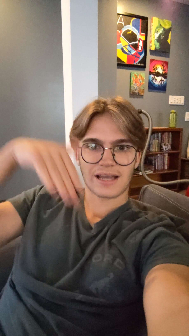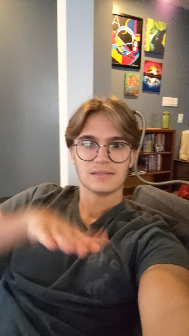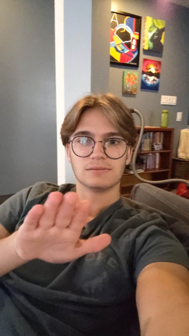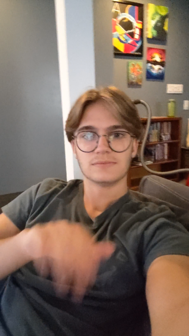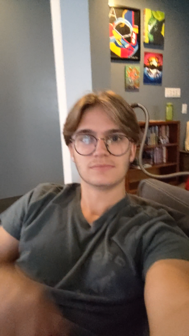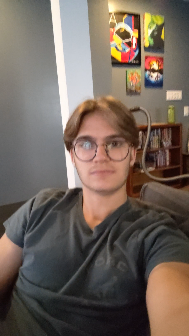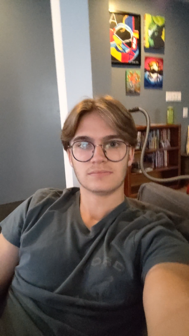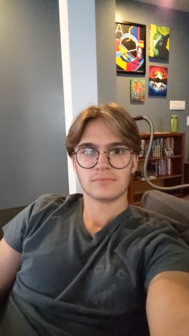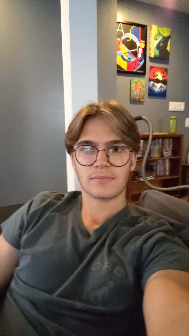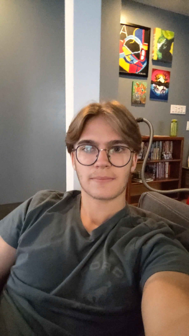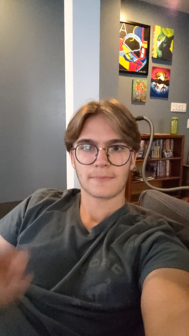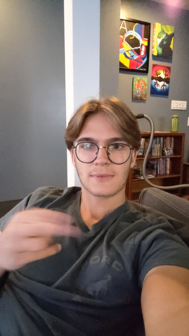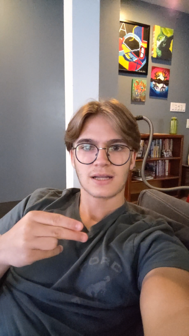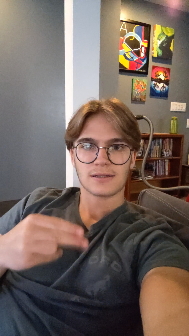belt